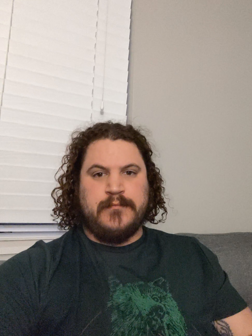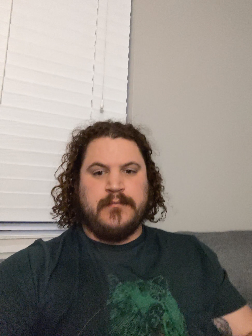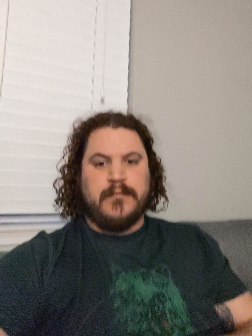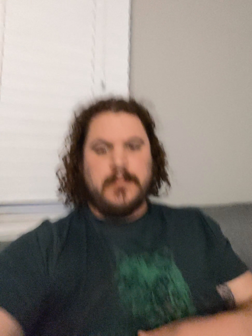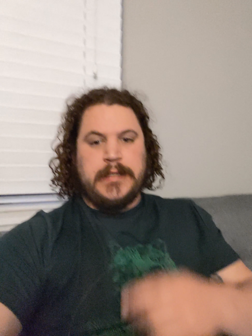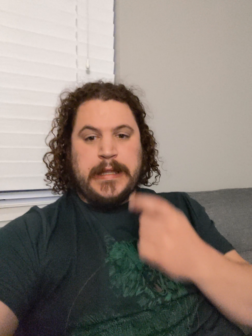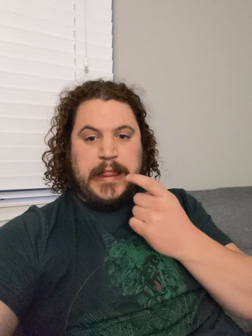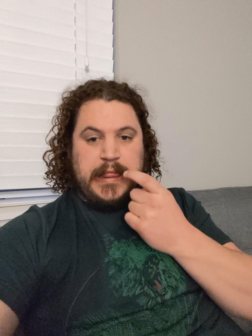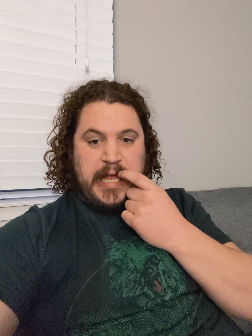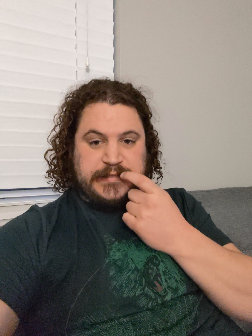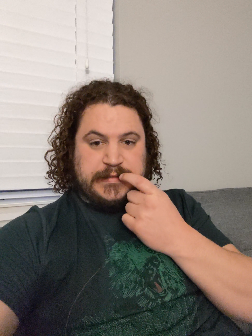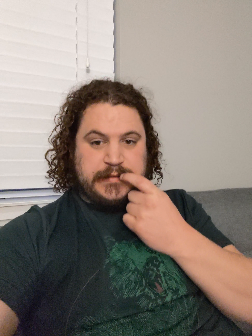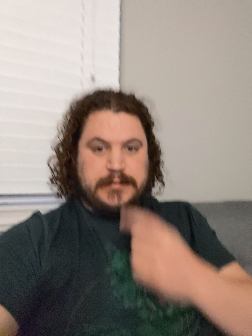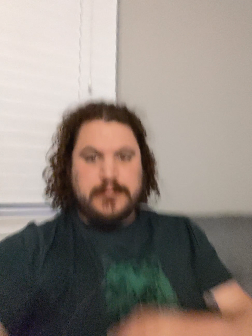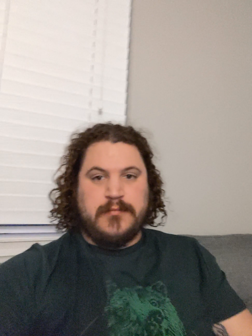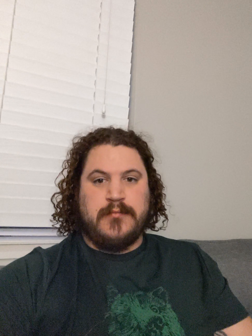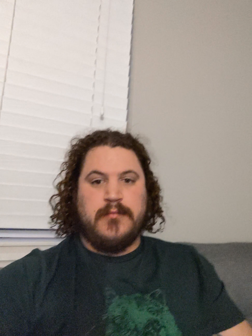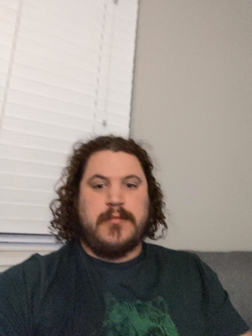window